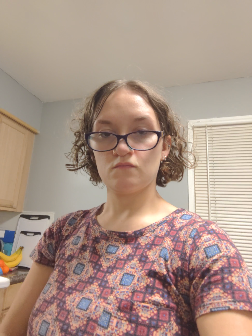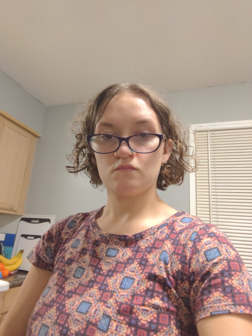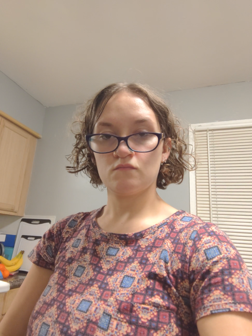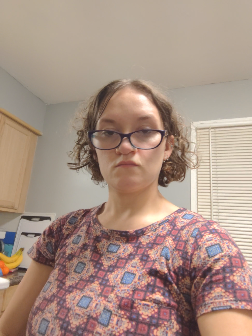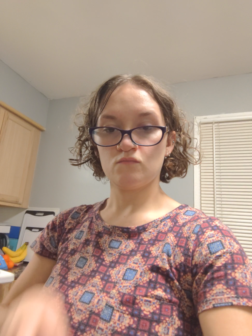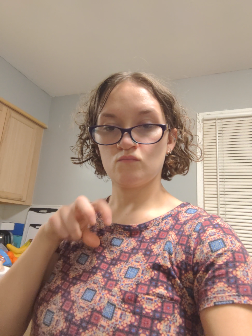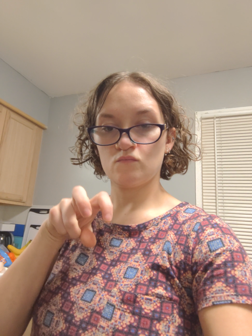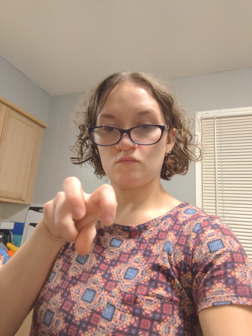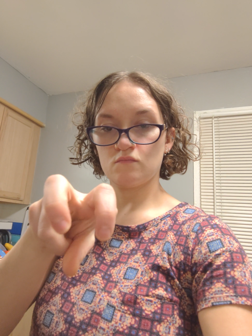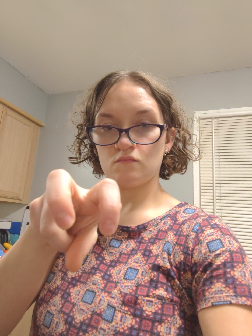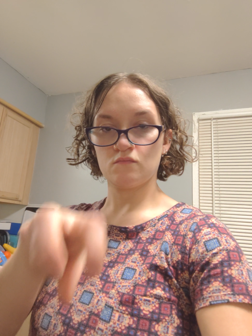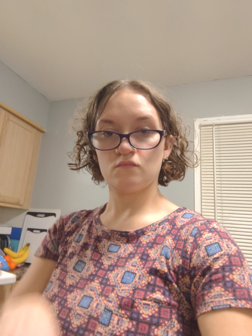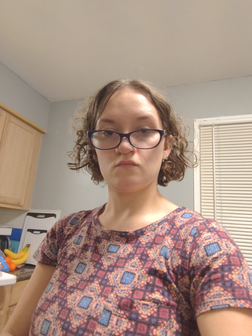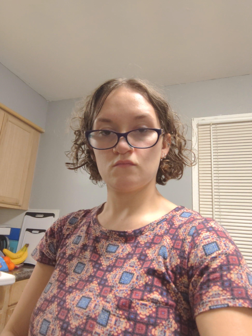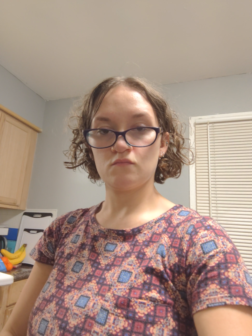ride